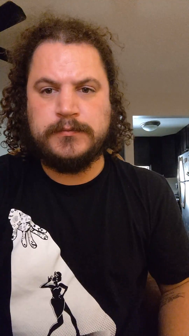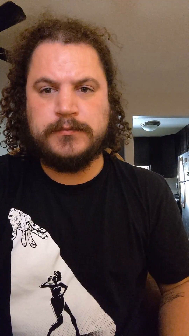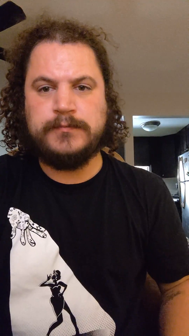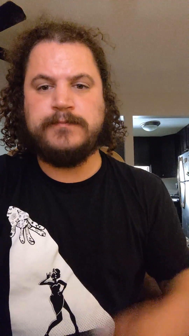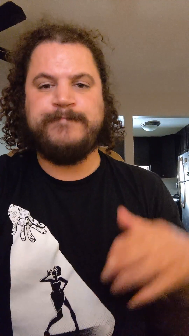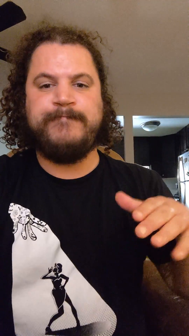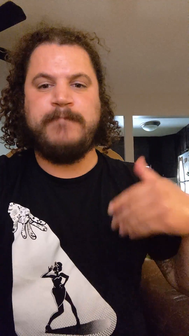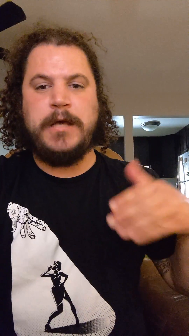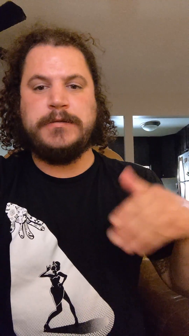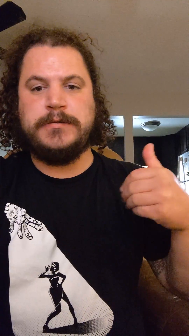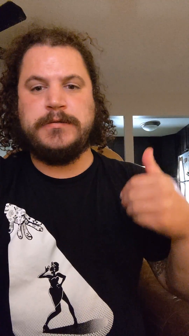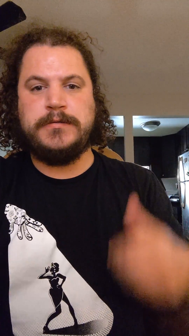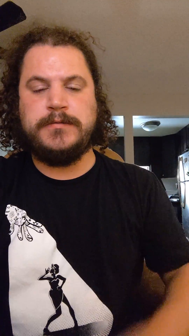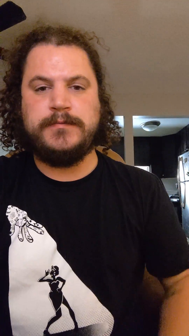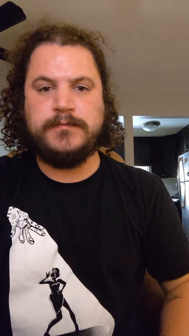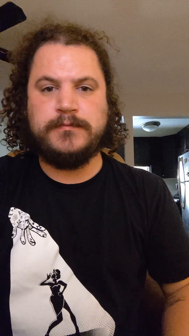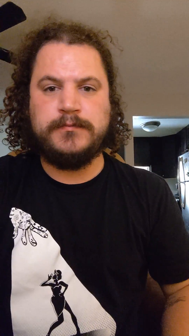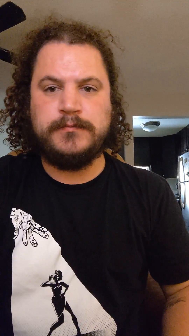pants